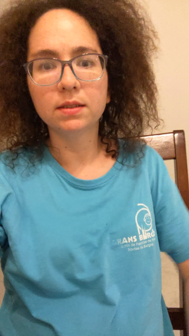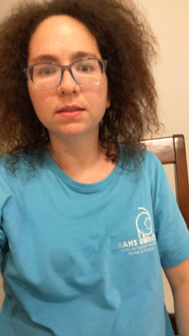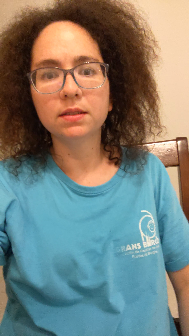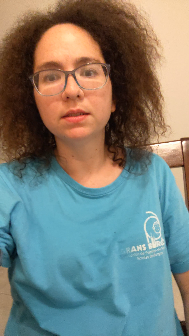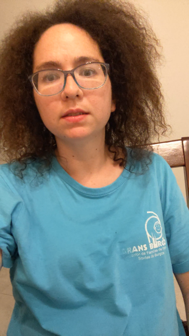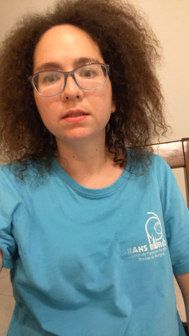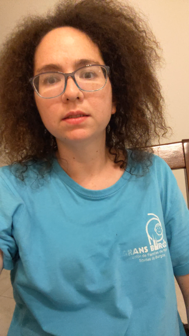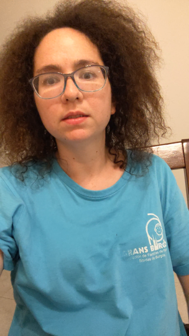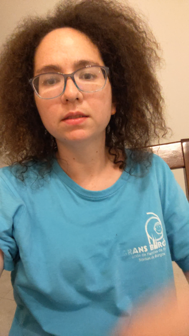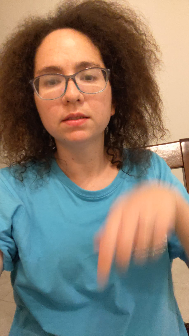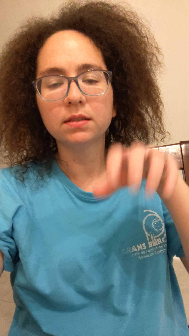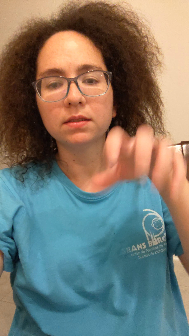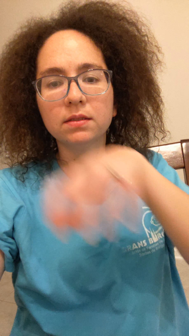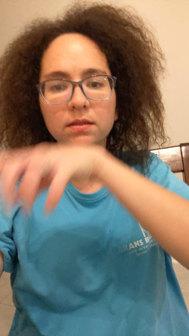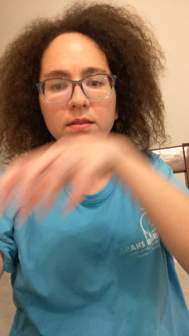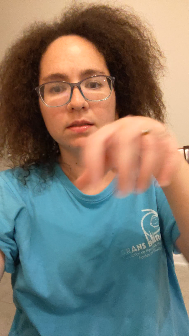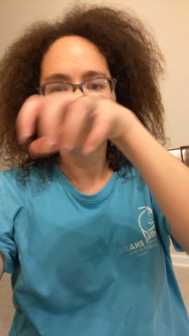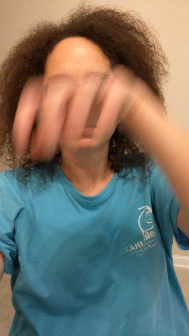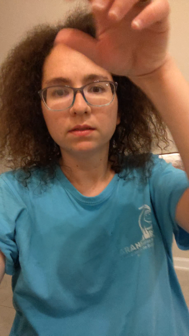block